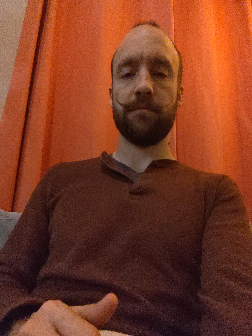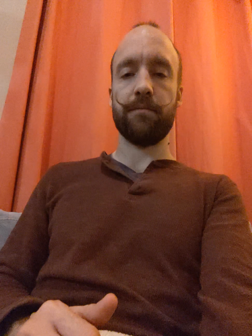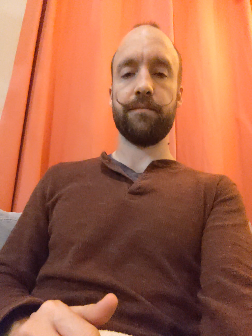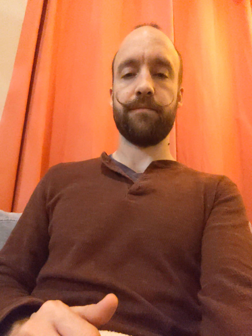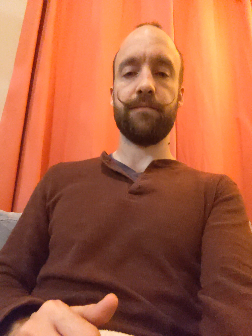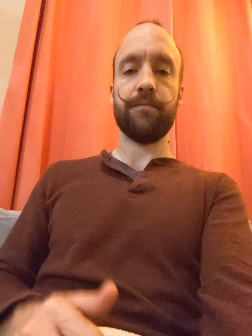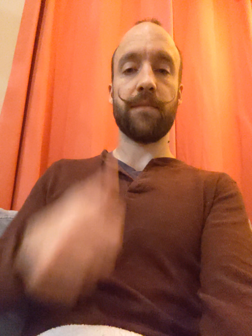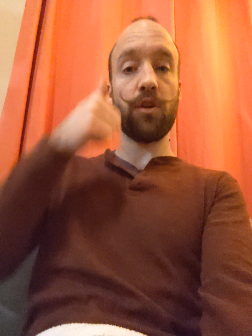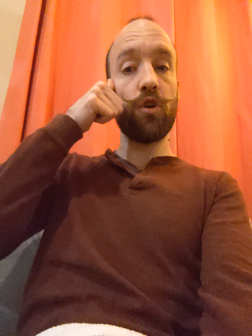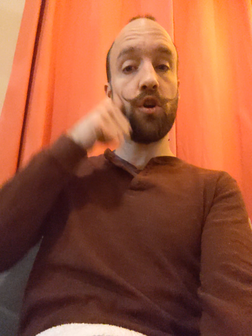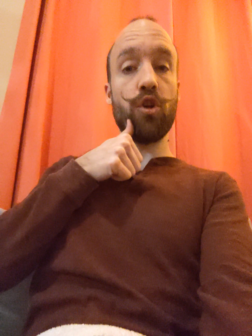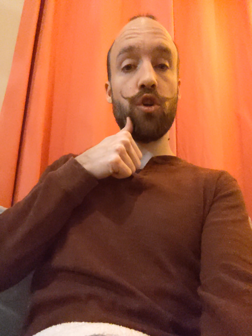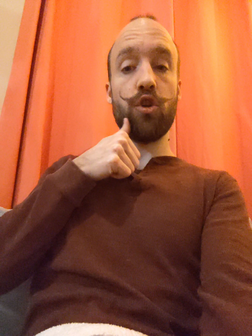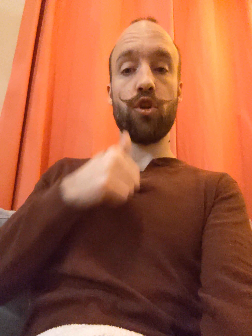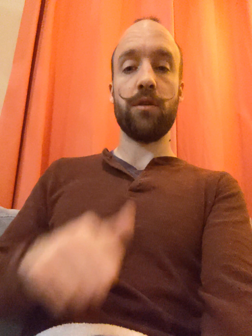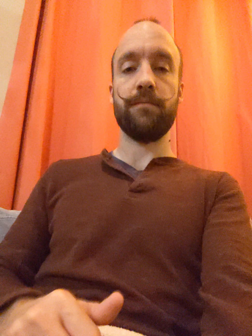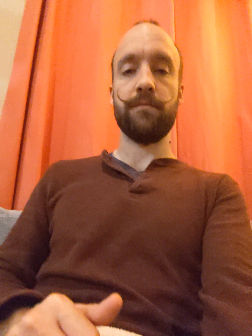girl